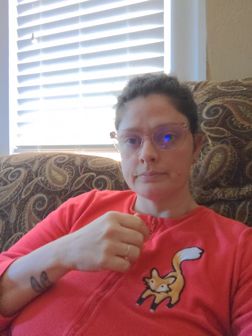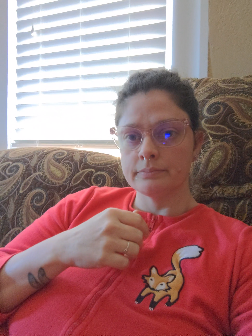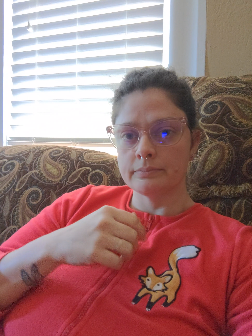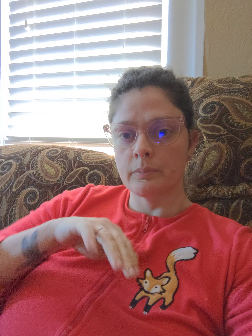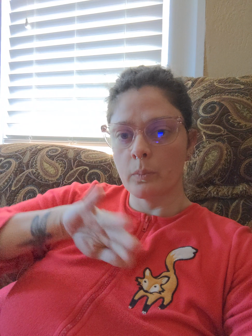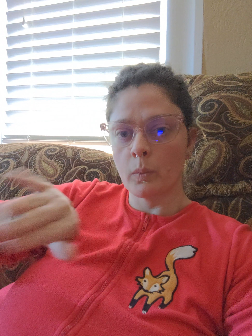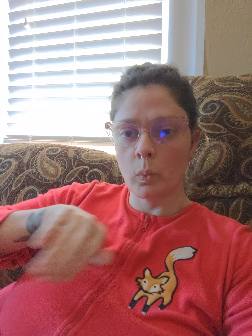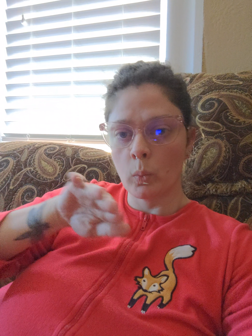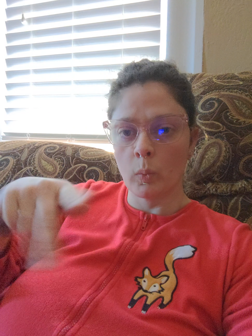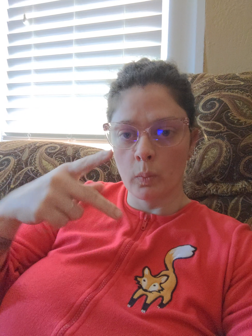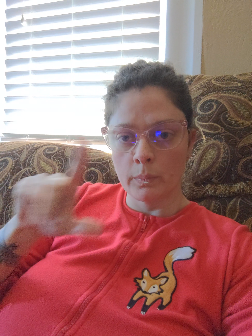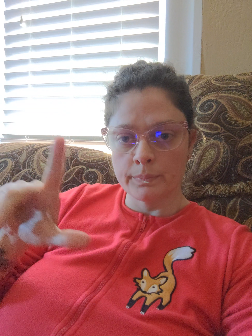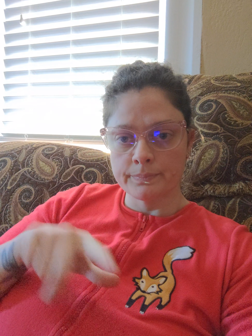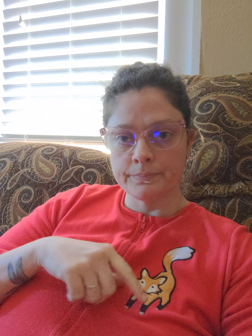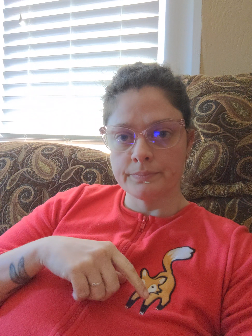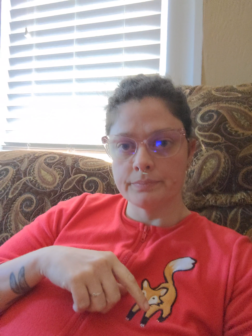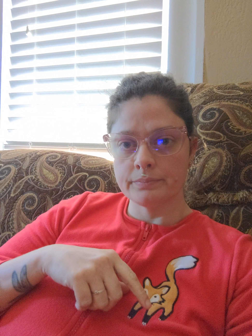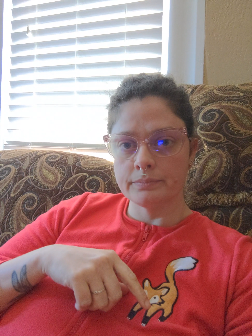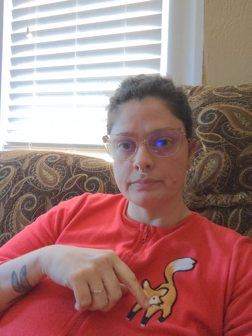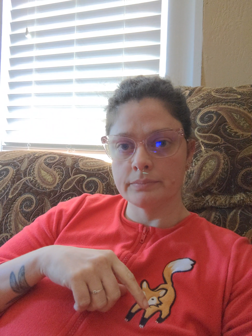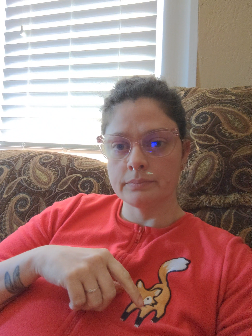pool